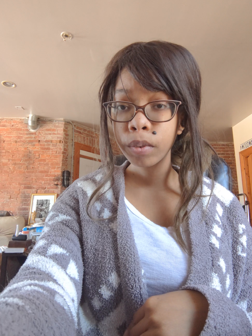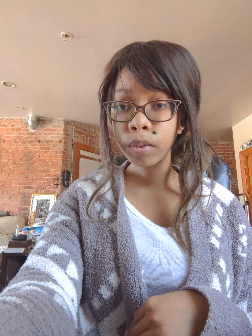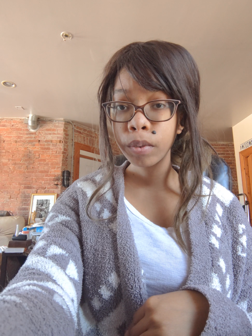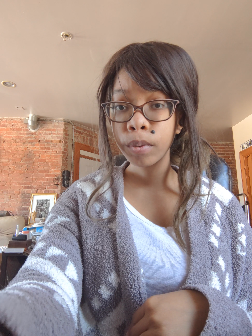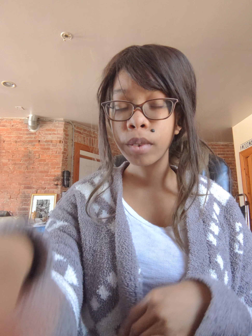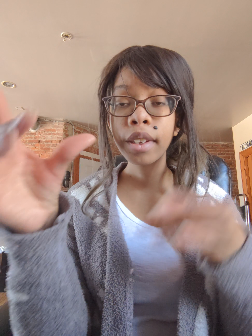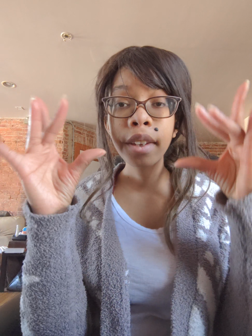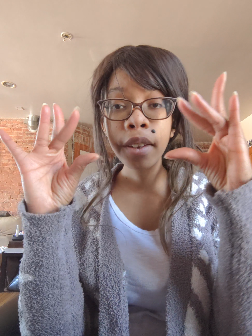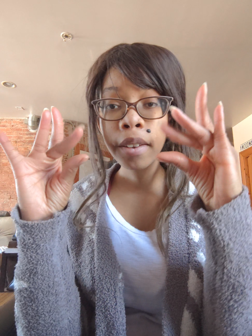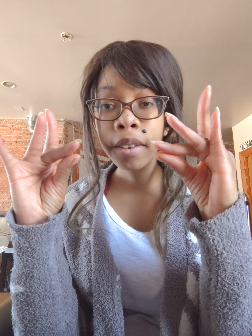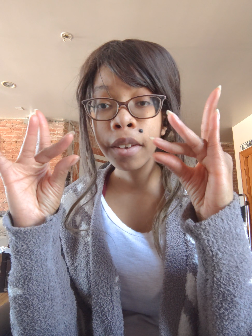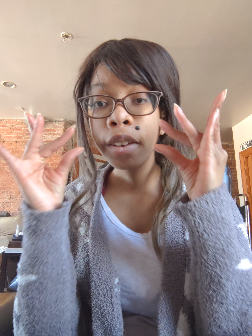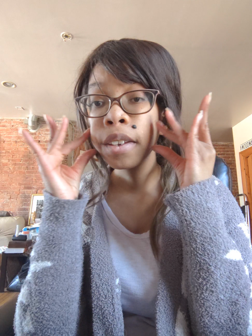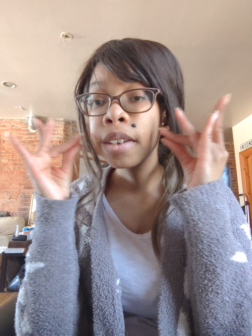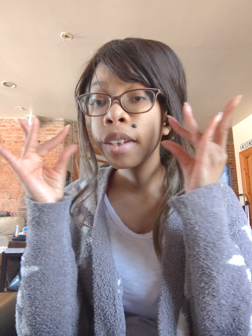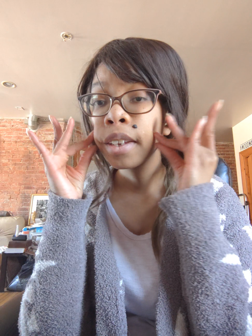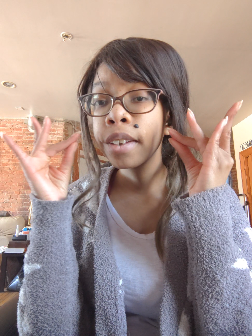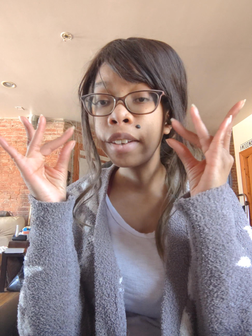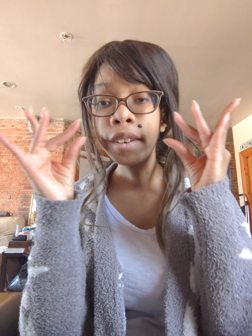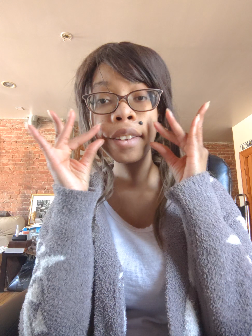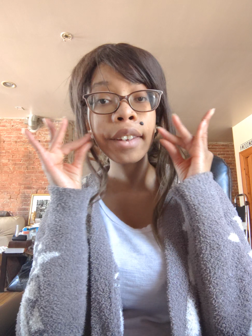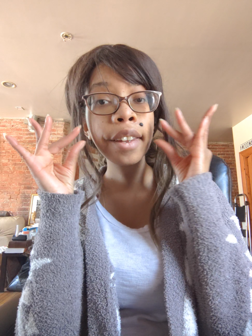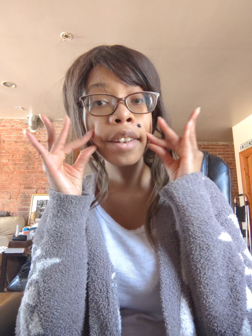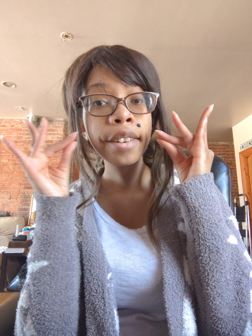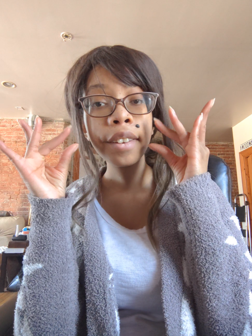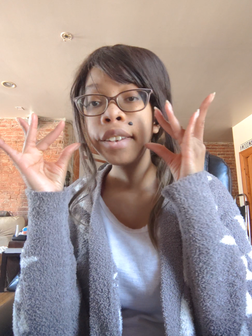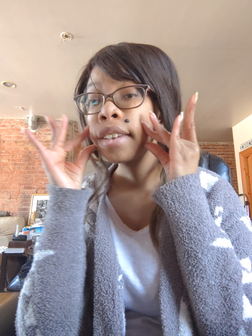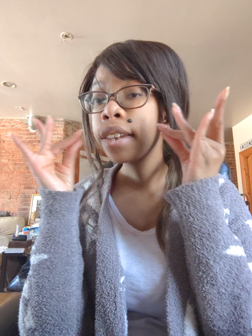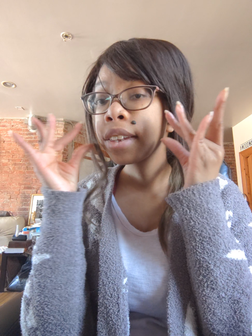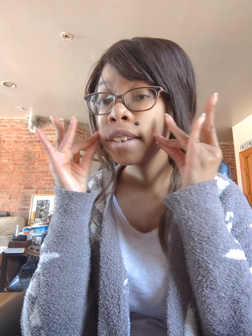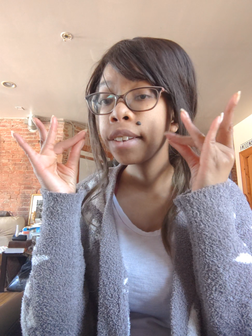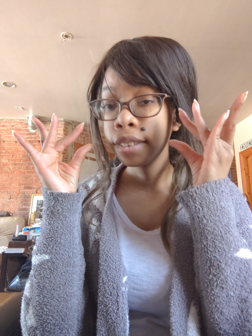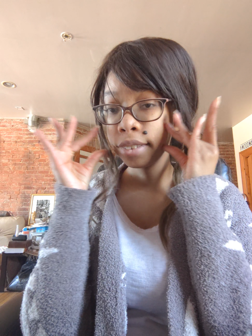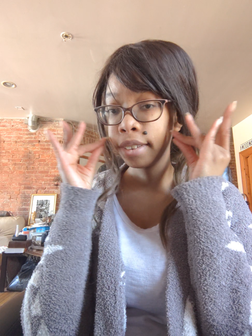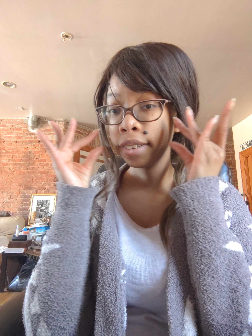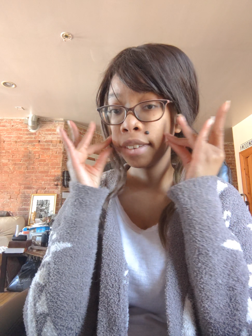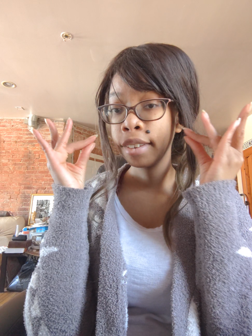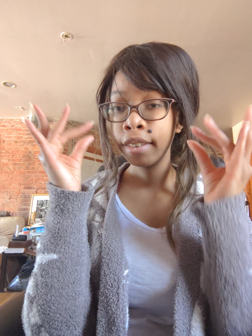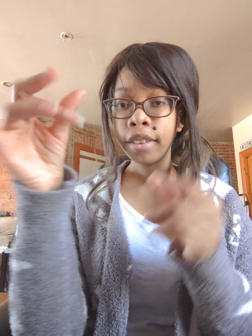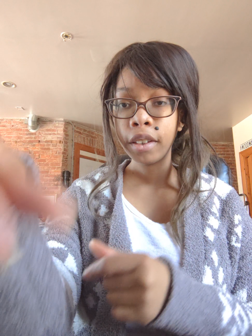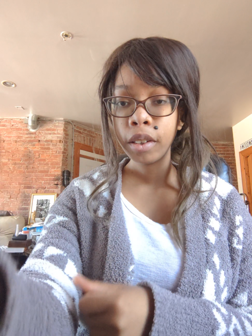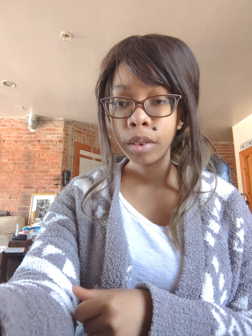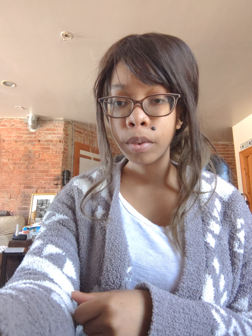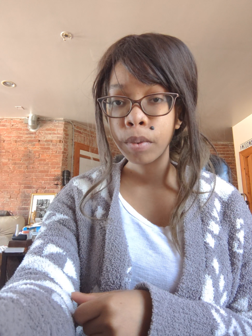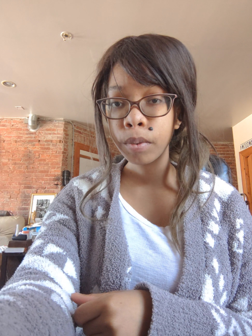kitty